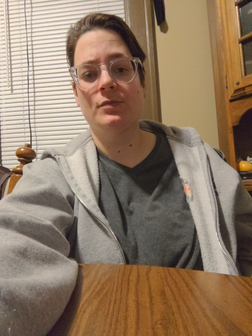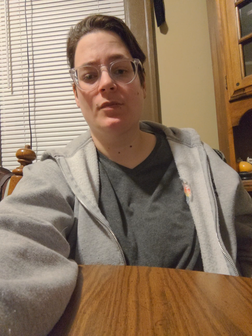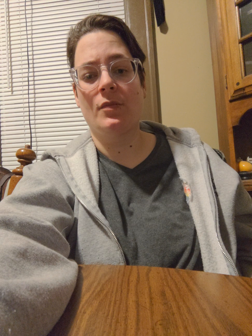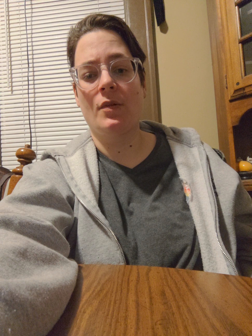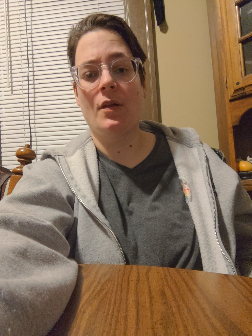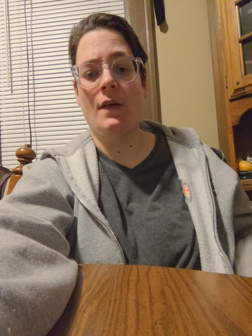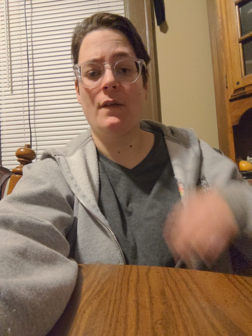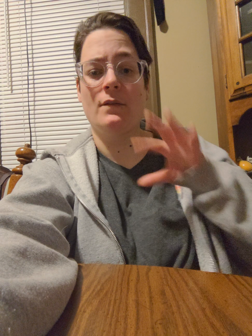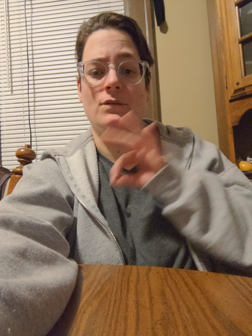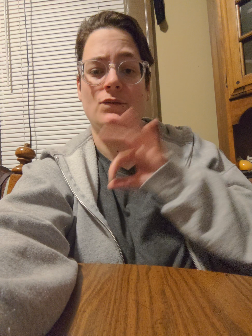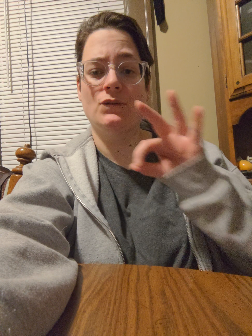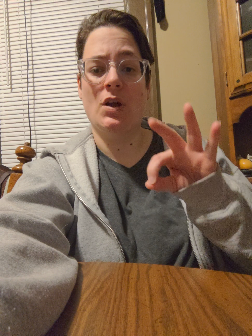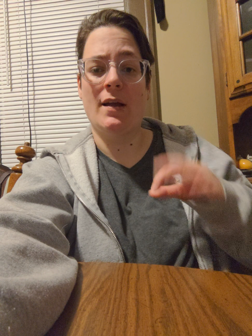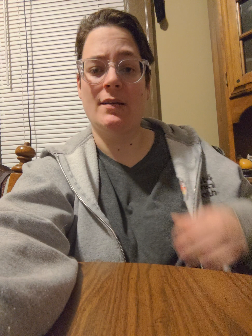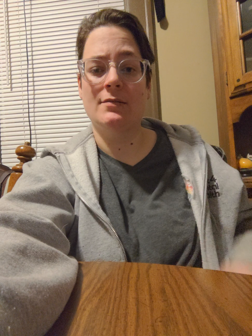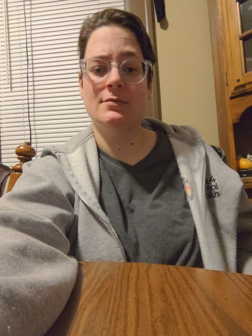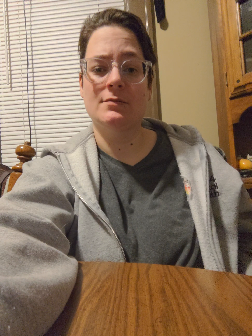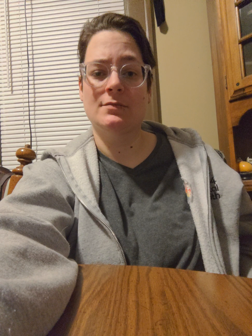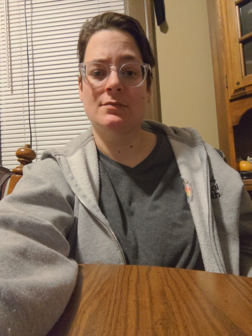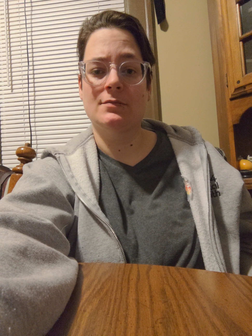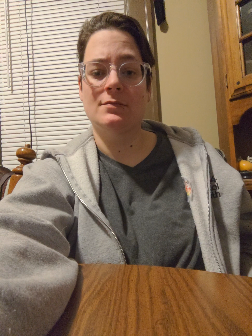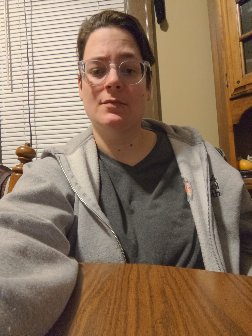french fries